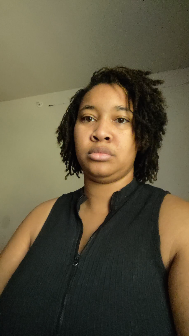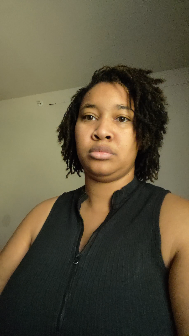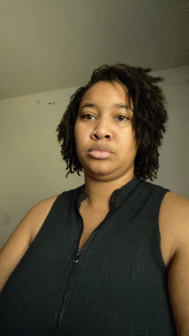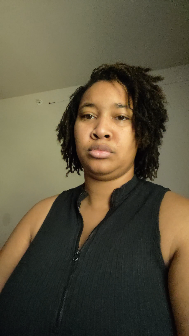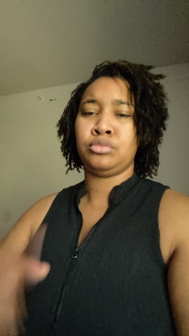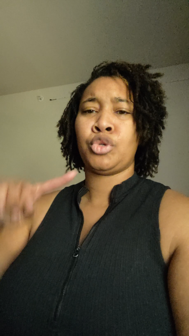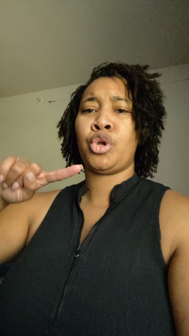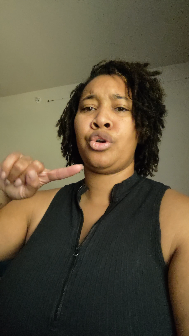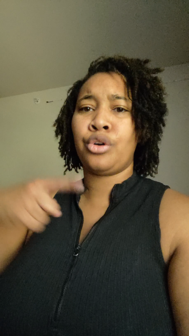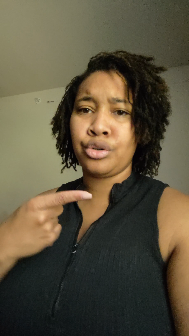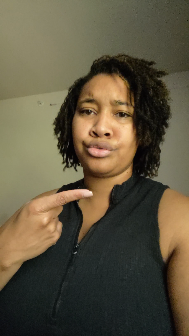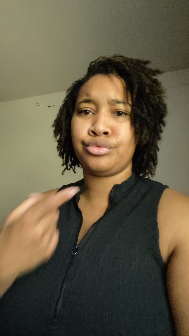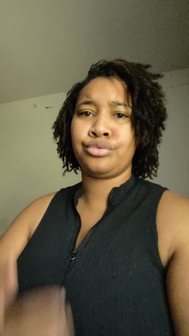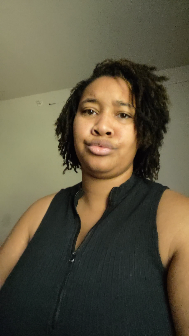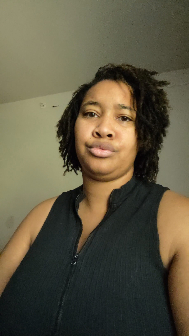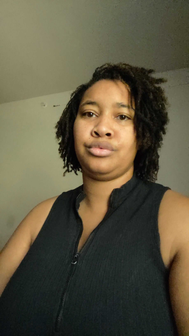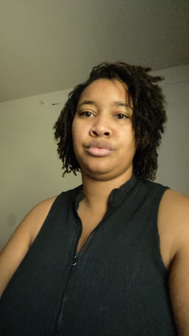hurt